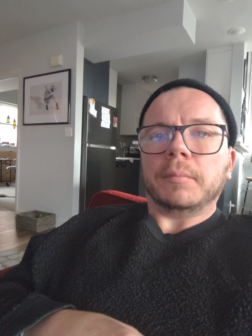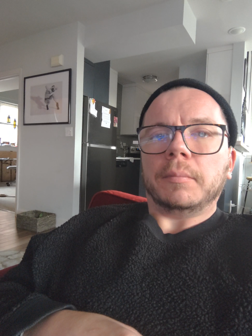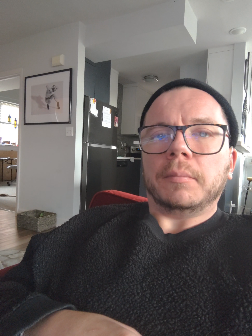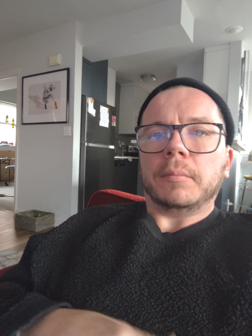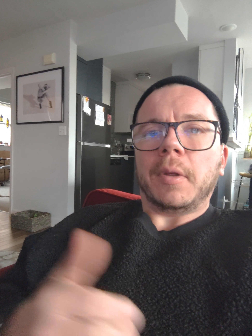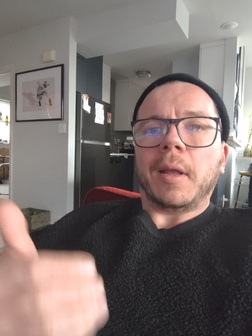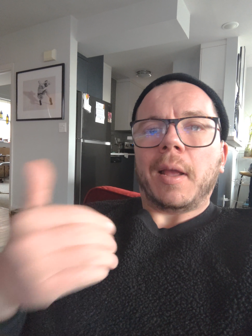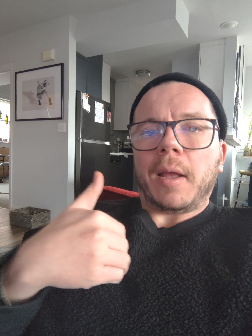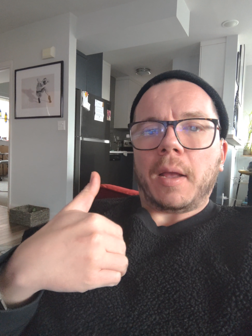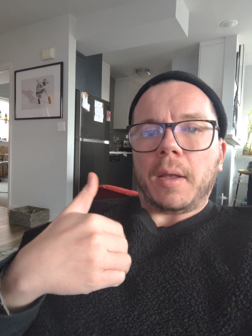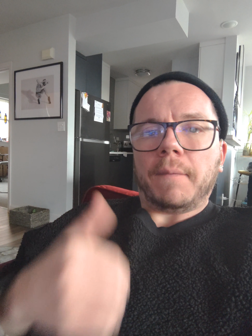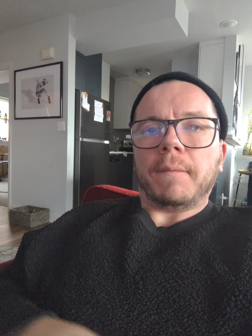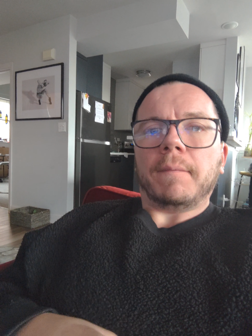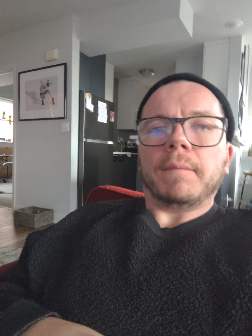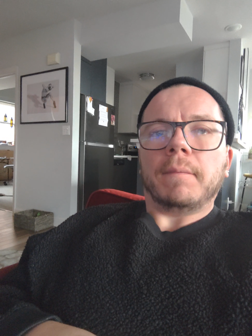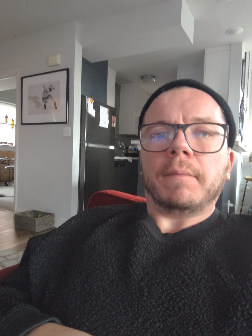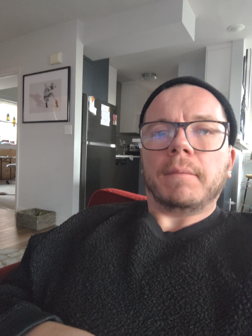have